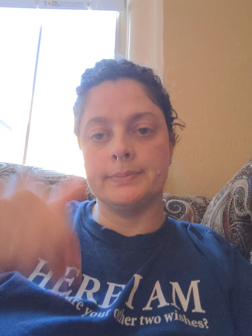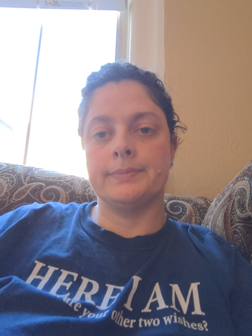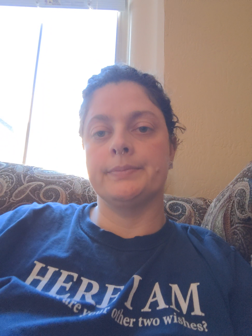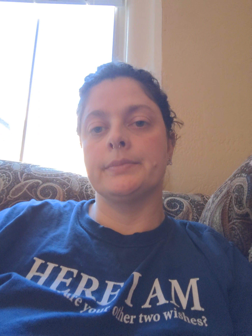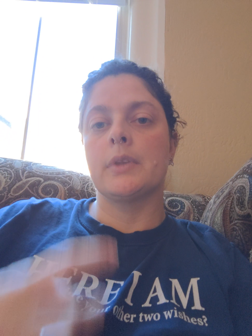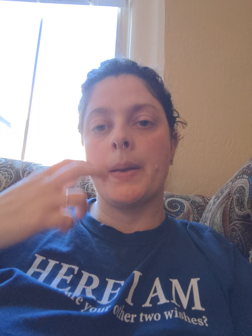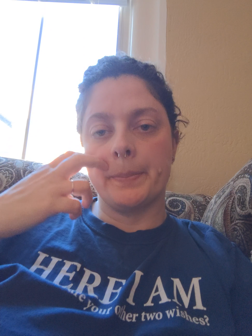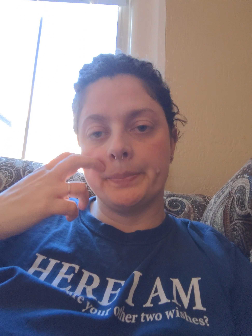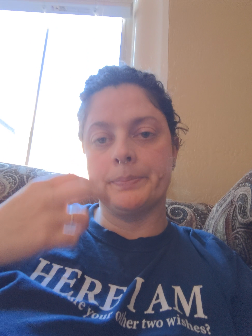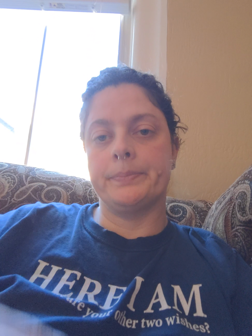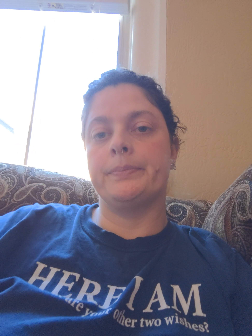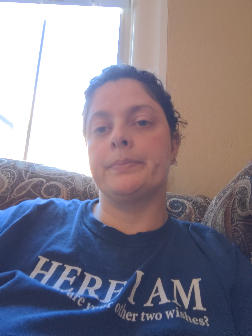gum